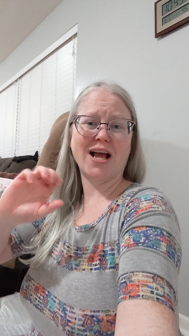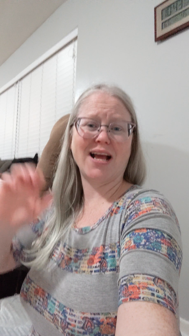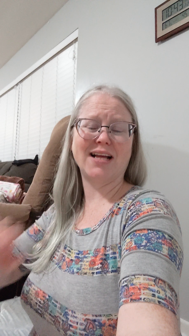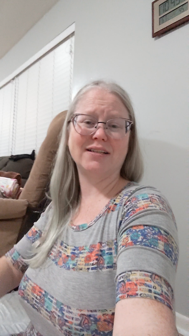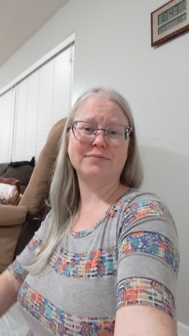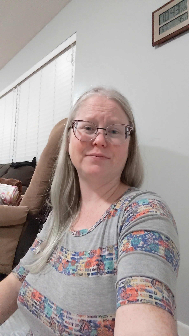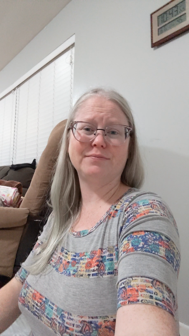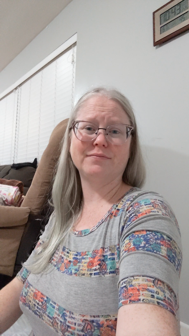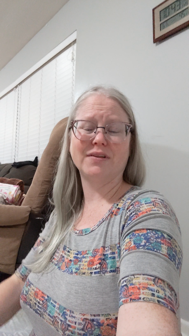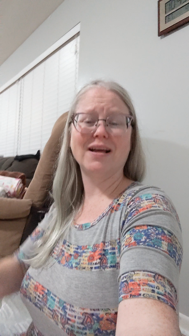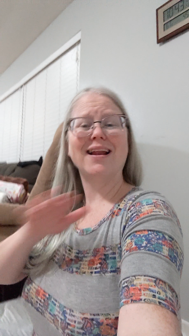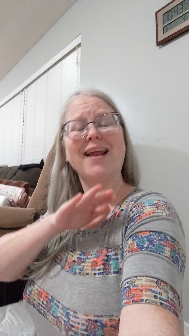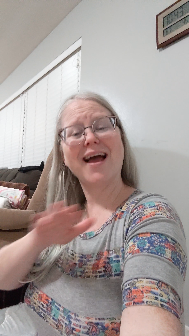nice